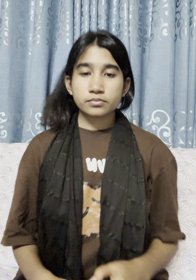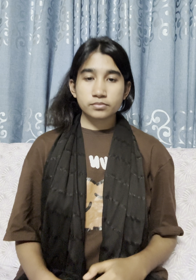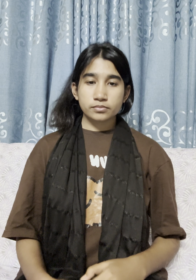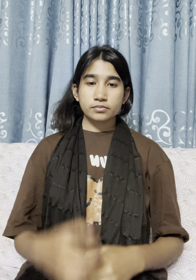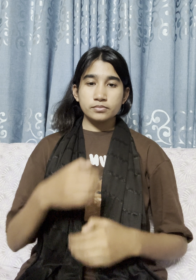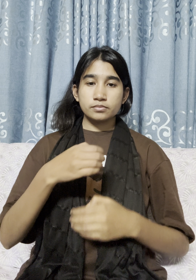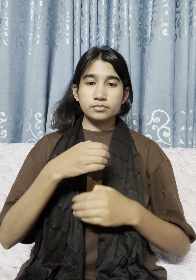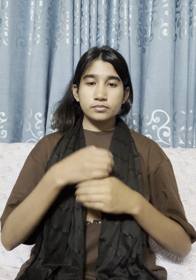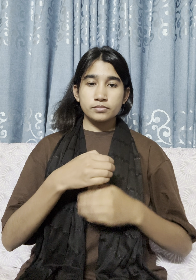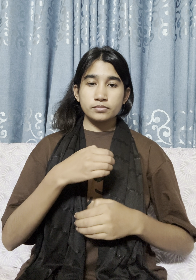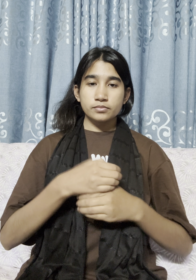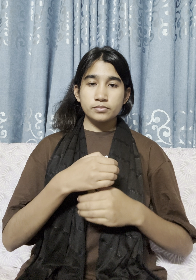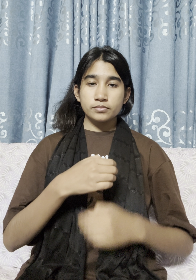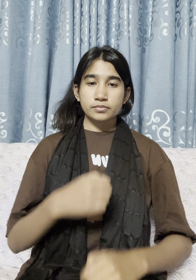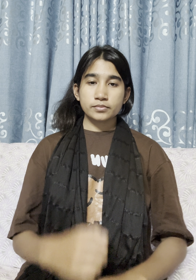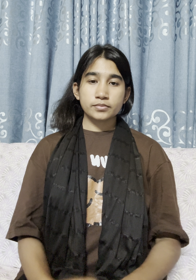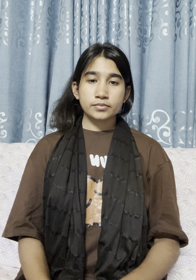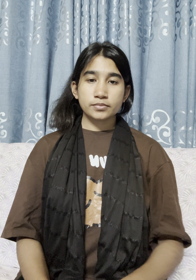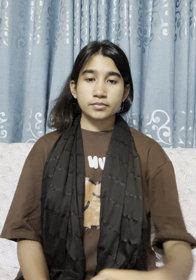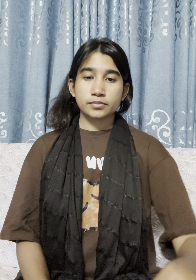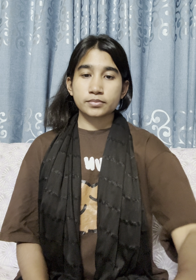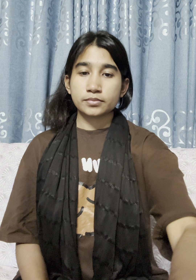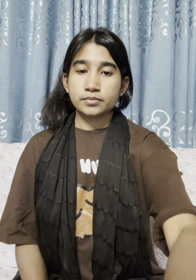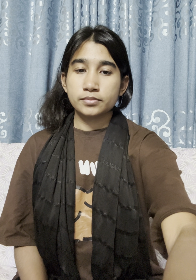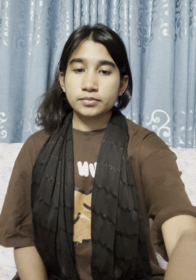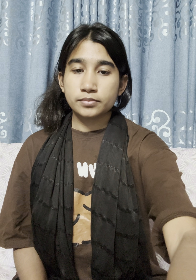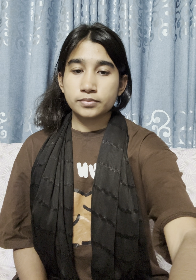শহর